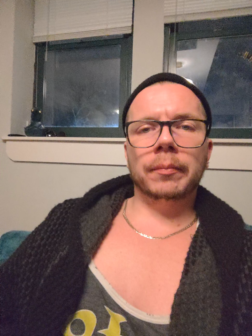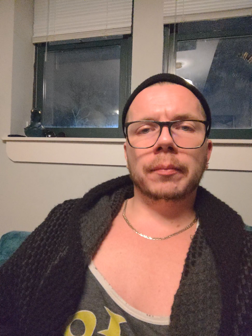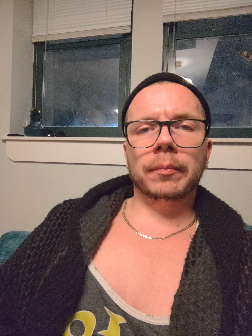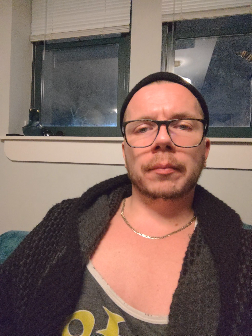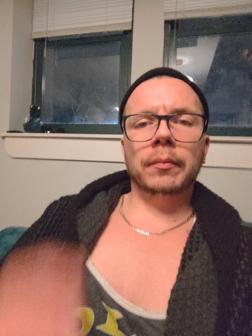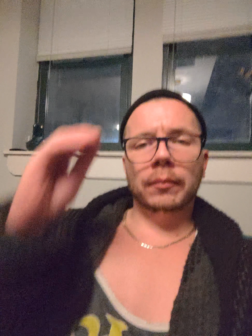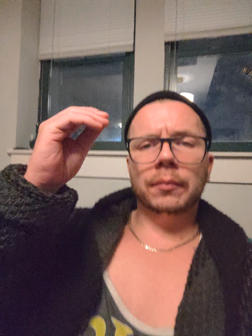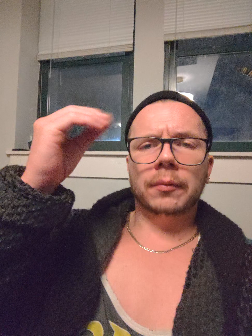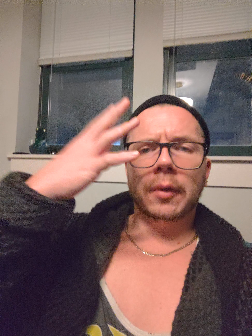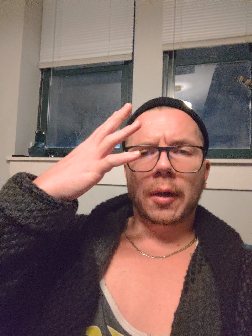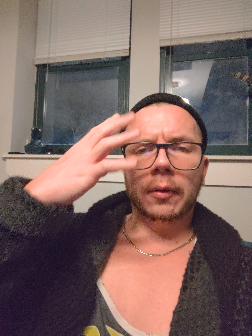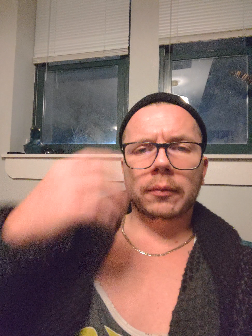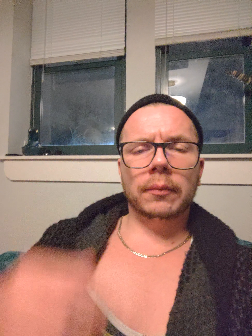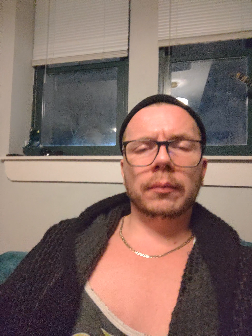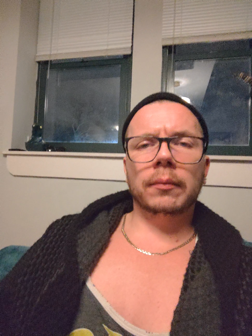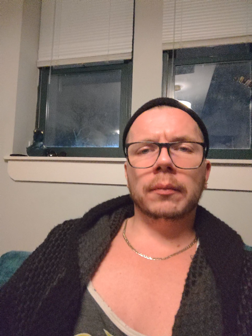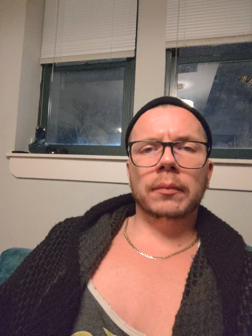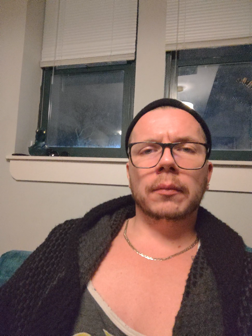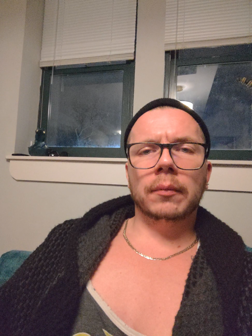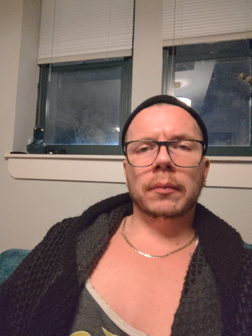sun